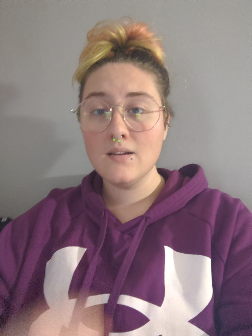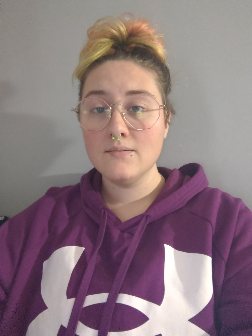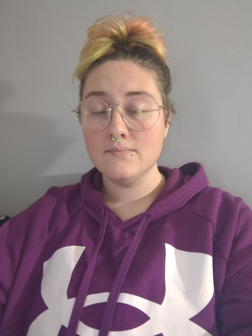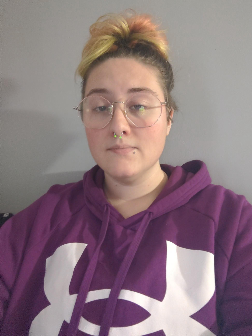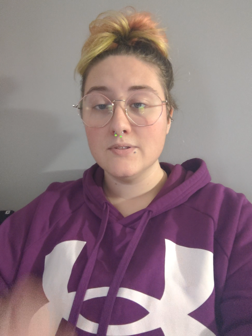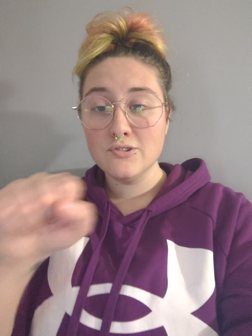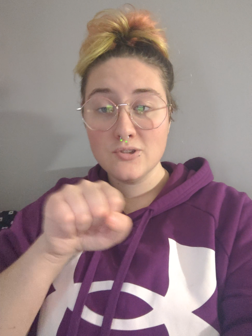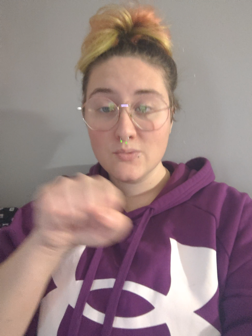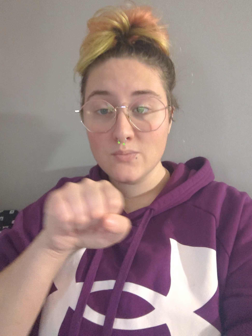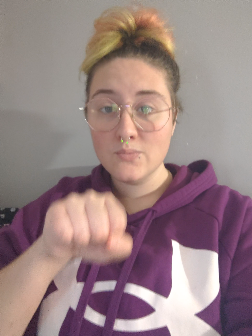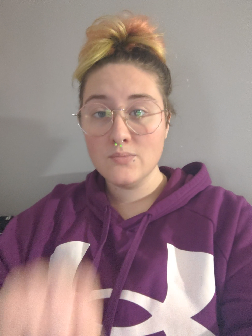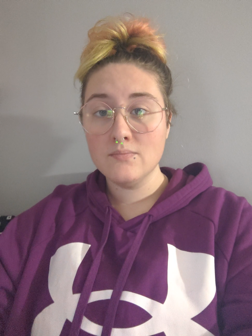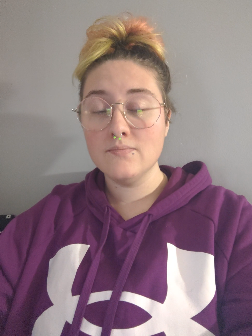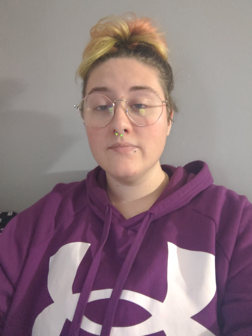shoe